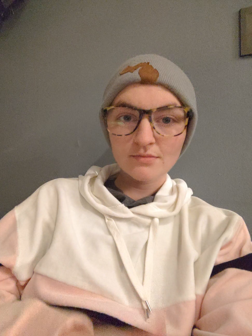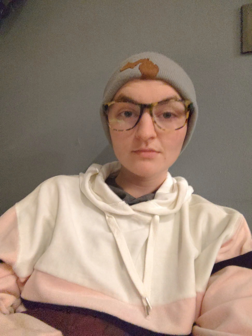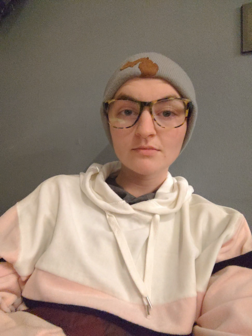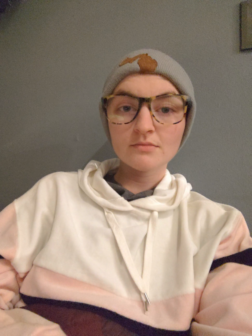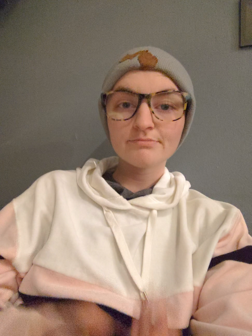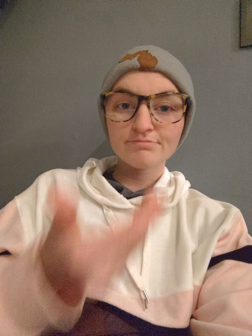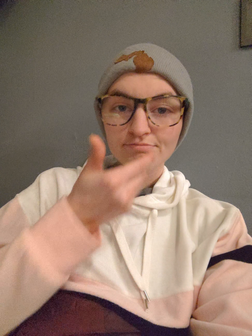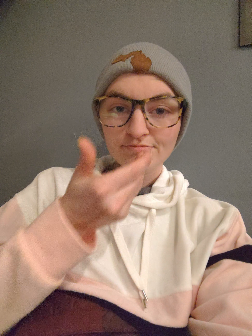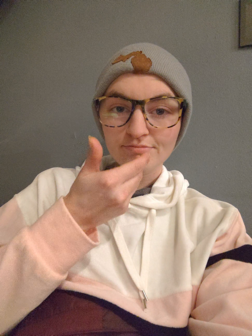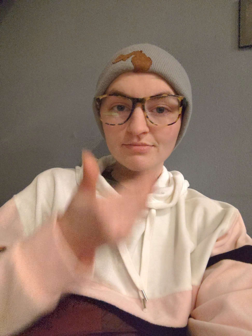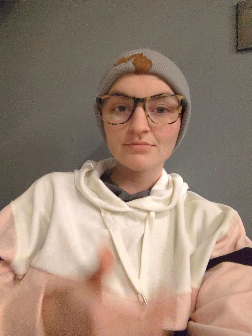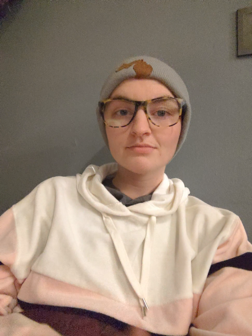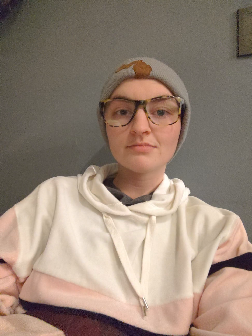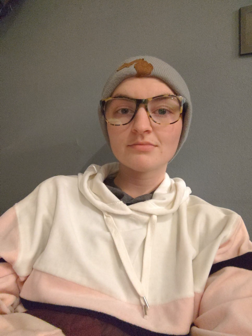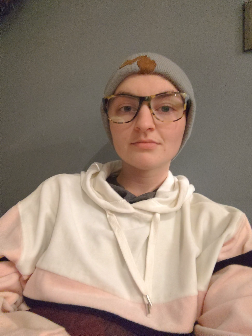pizza